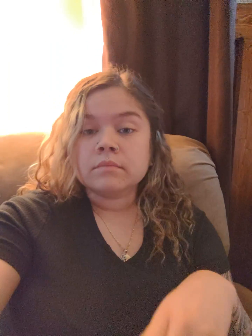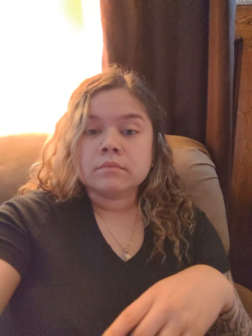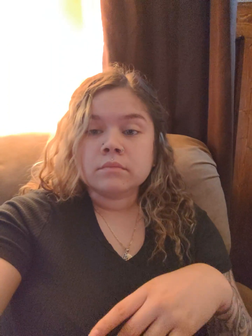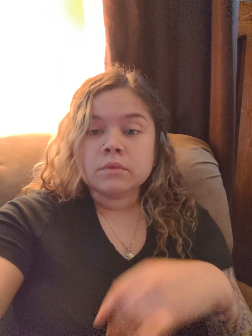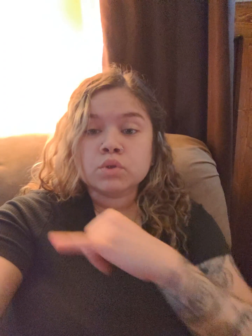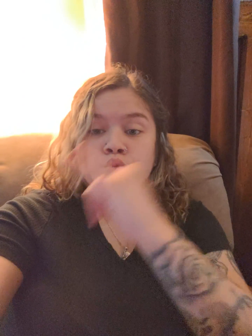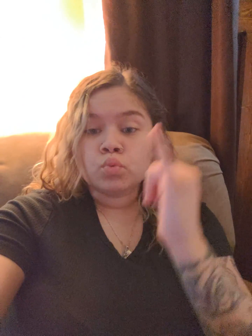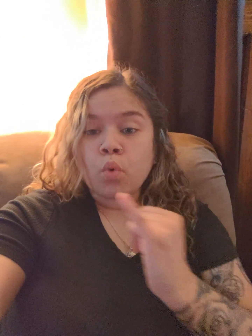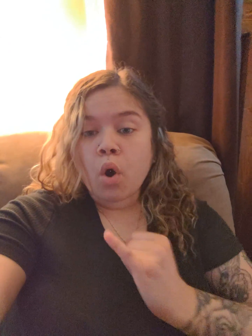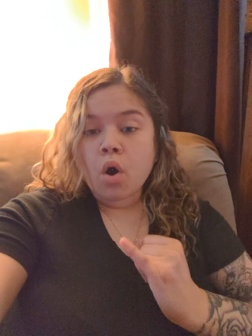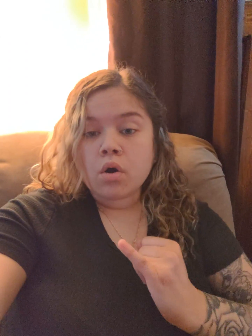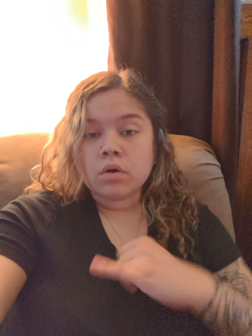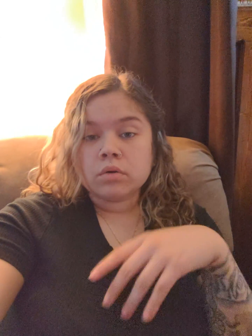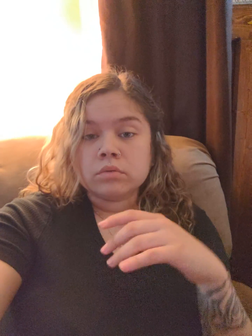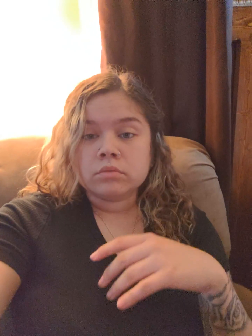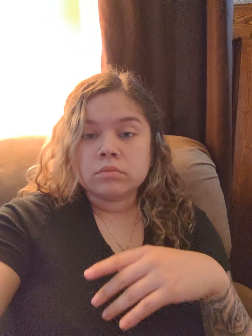draw